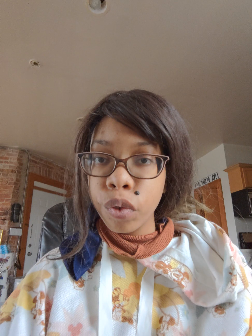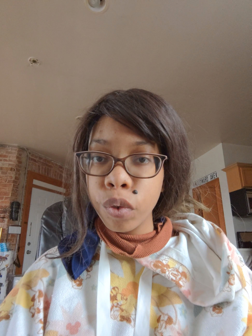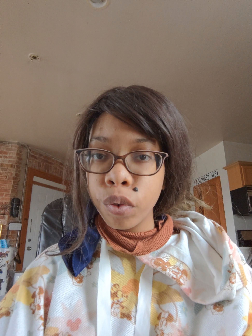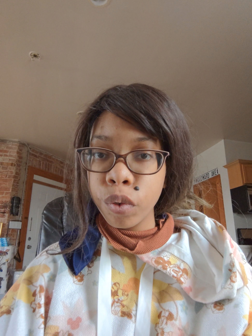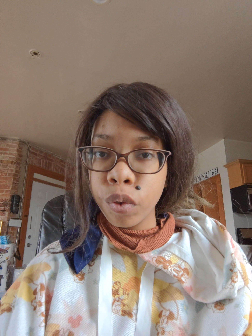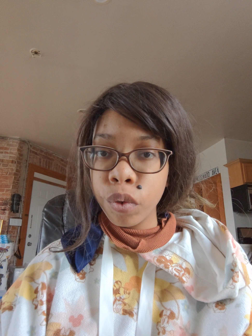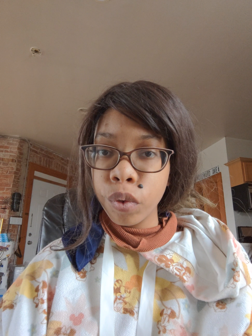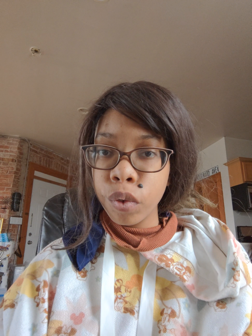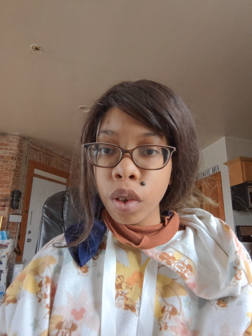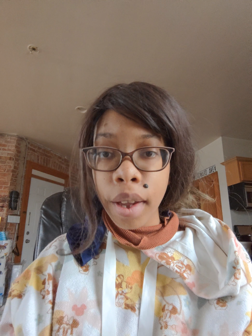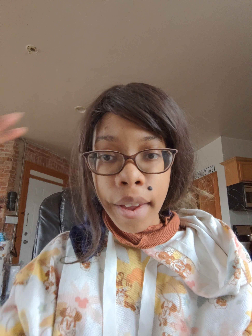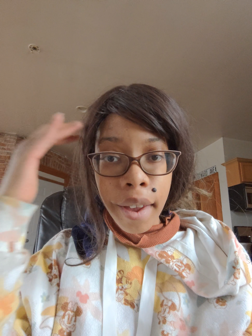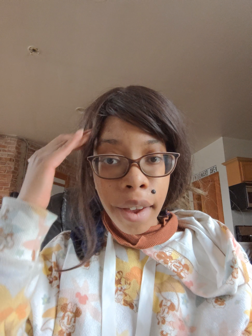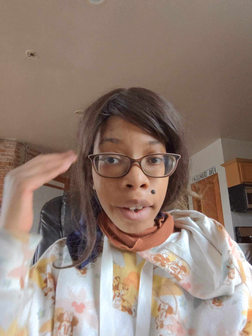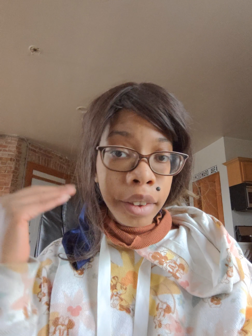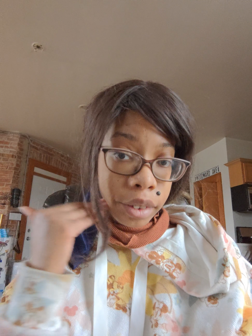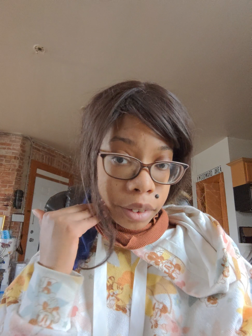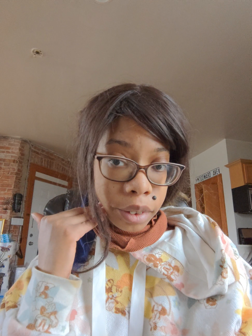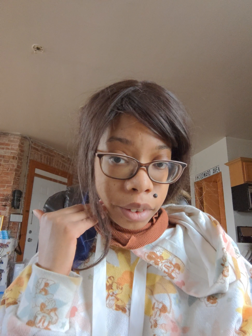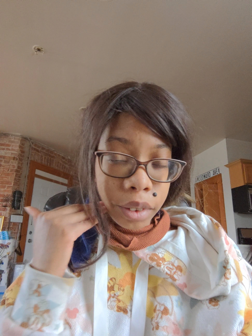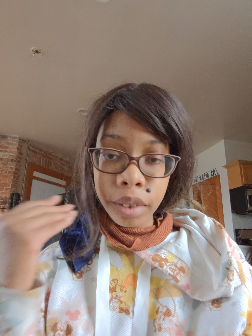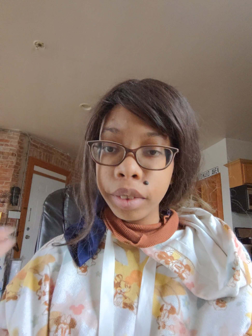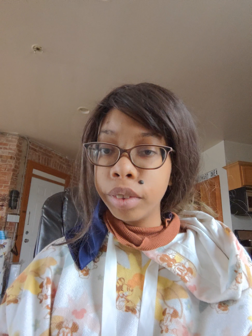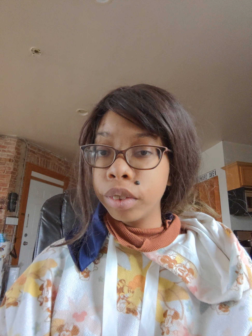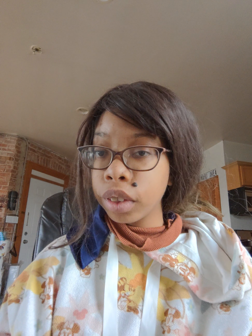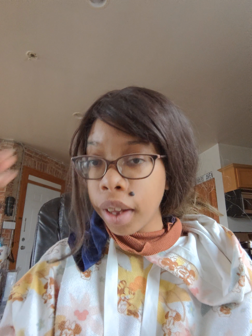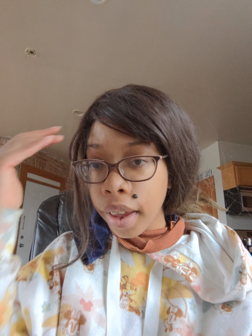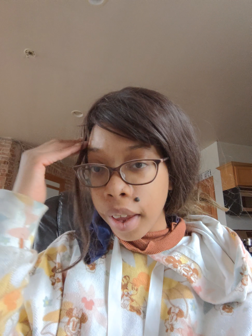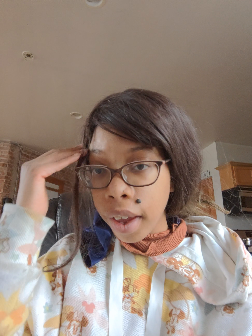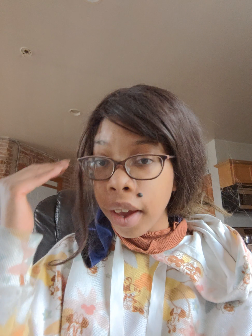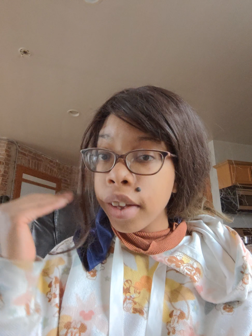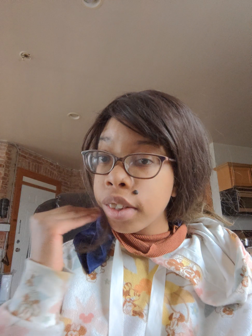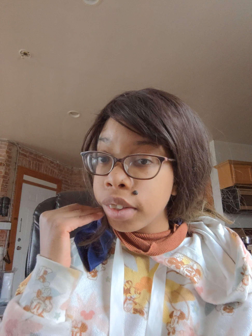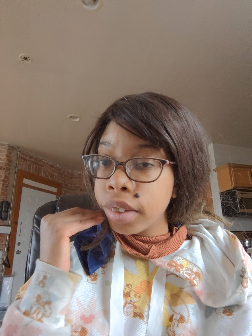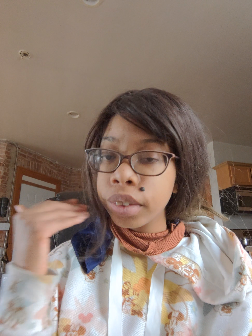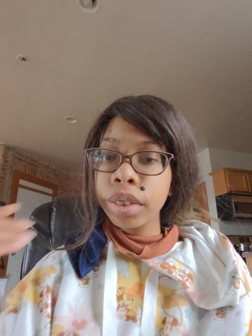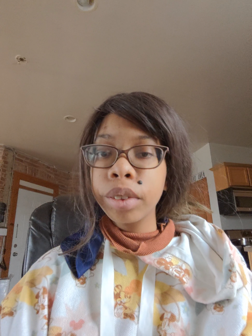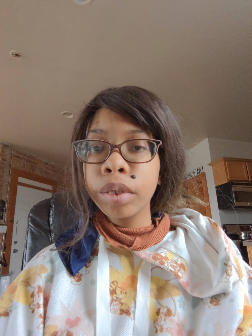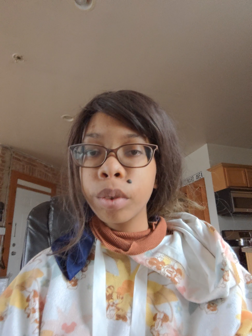head